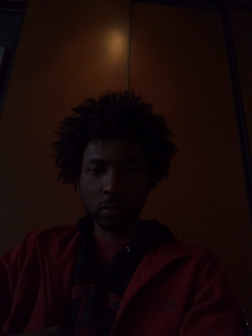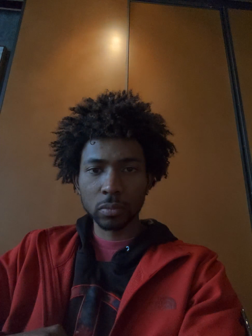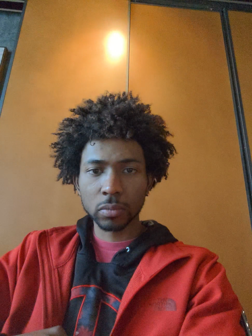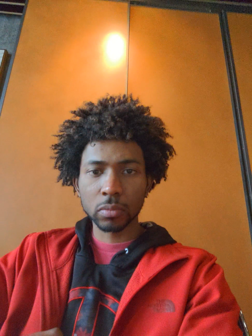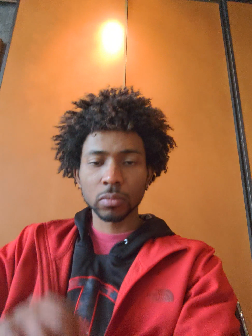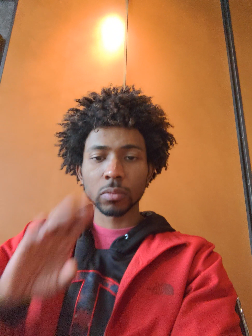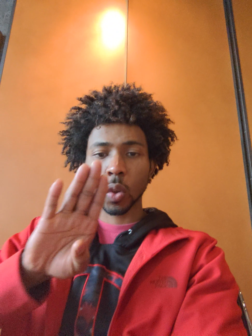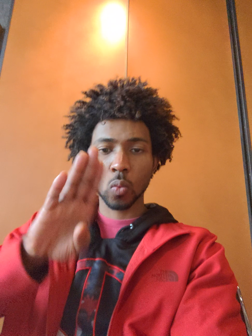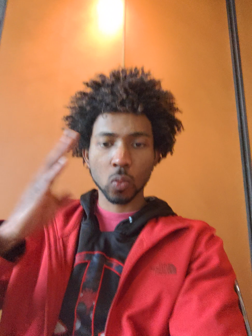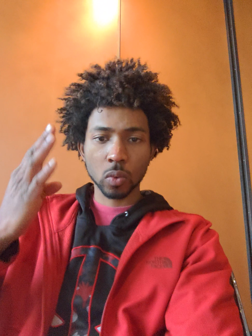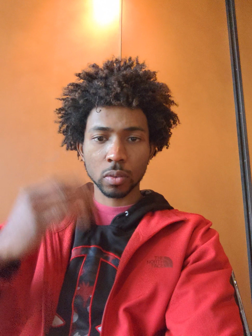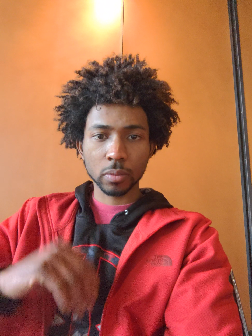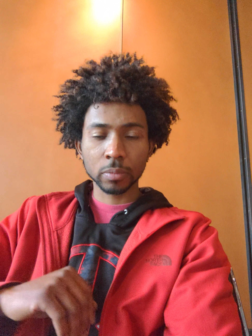open